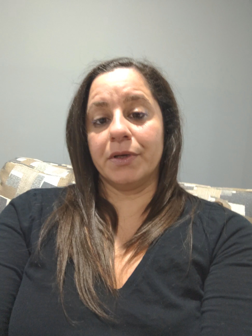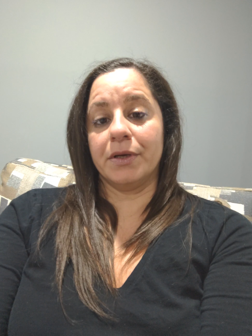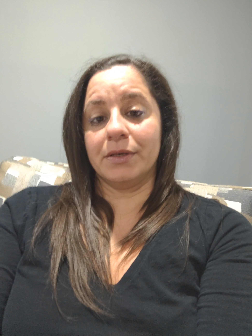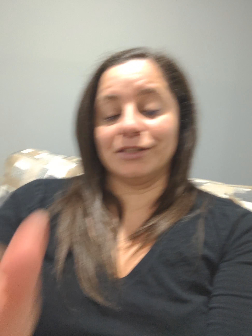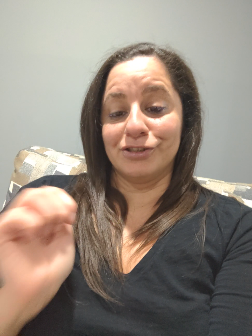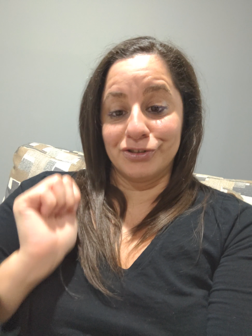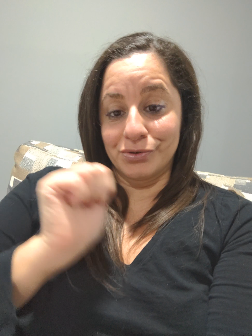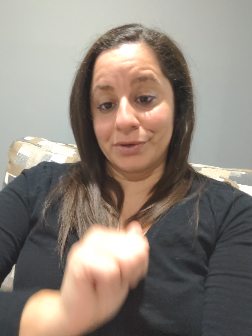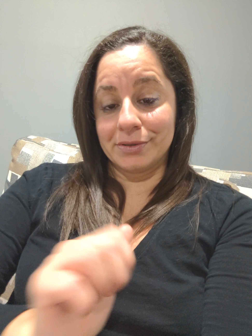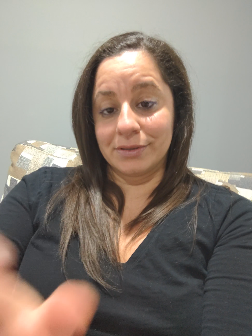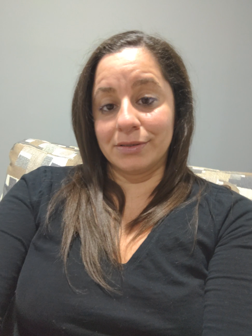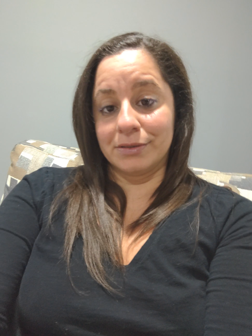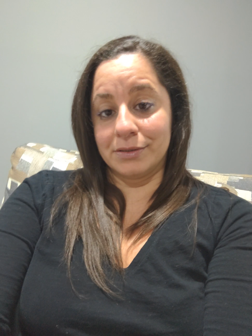jacket